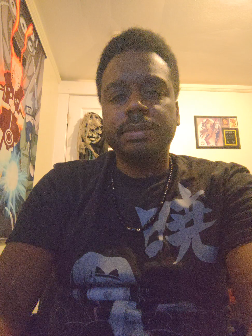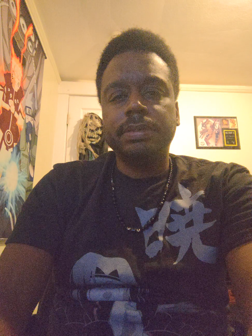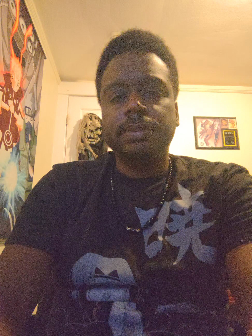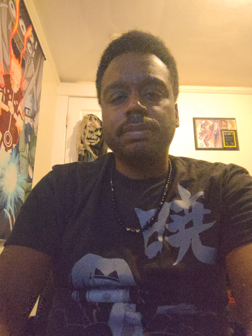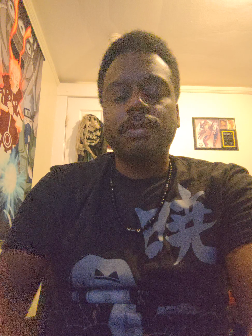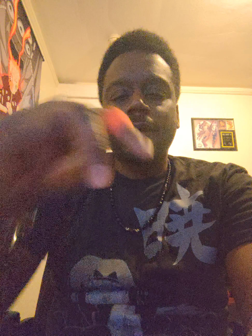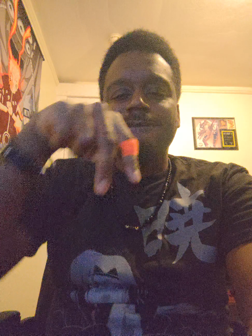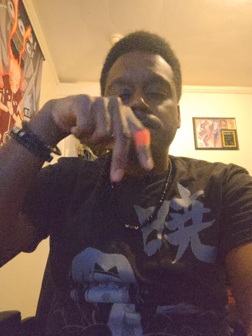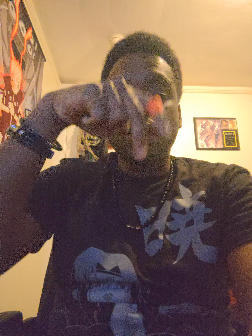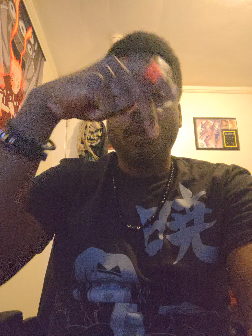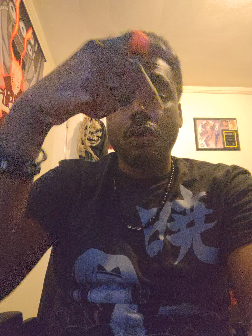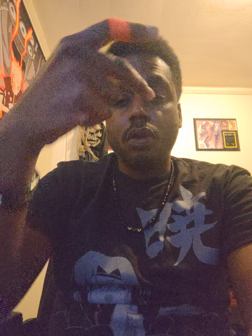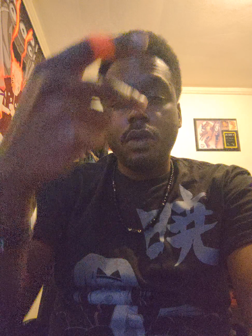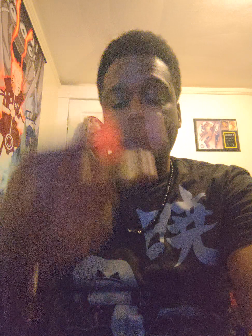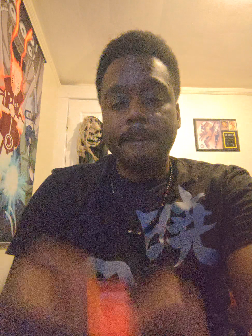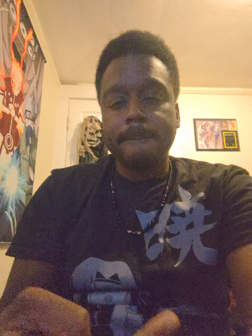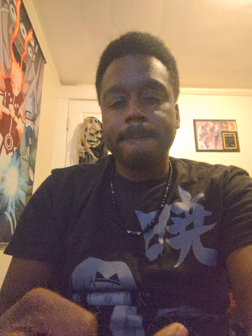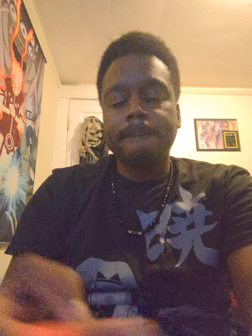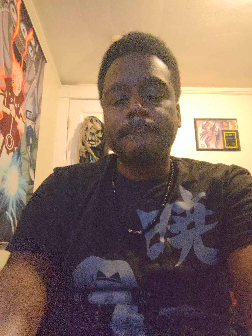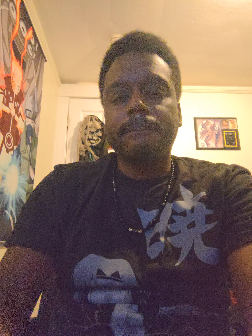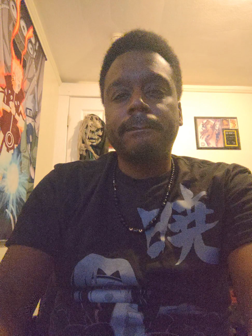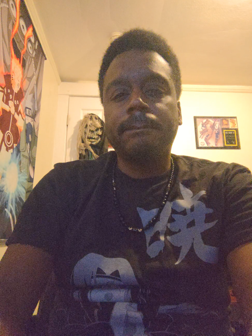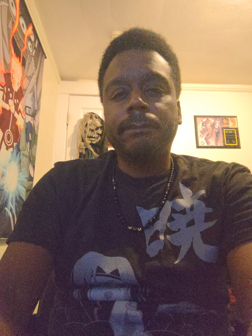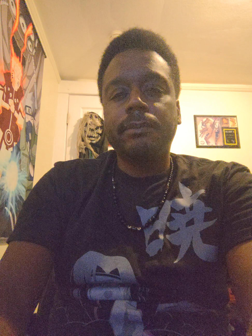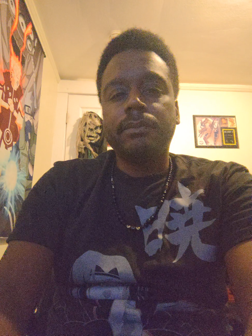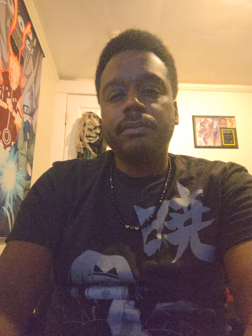fall